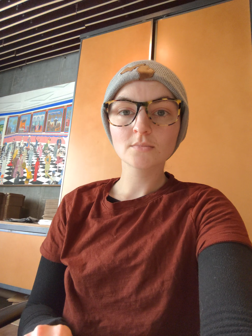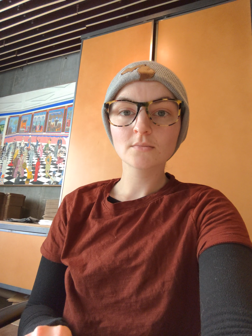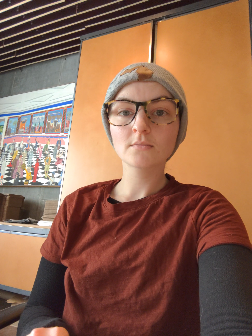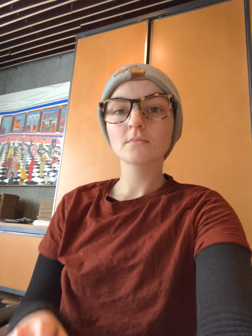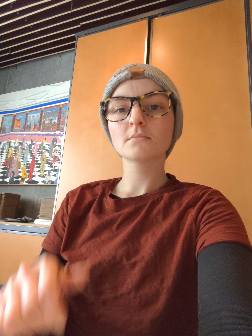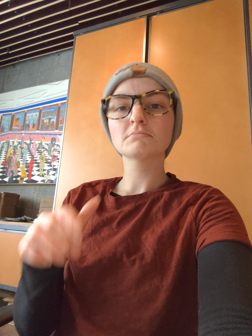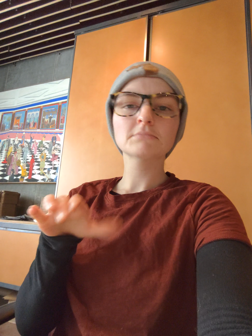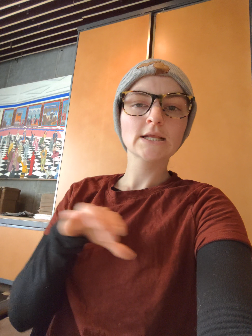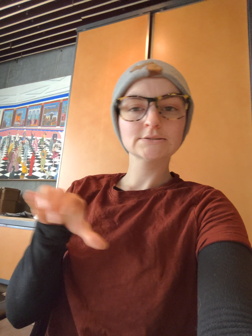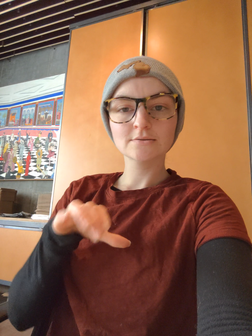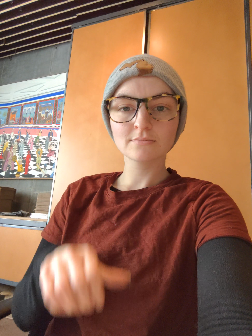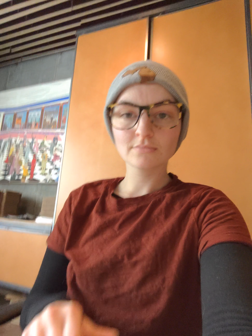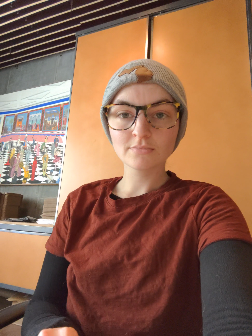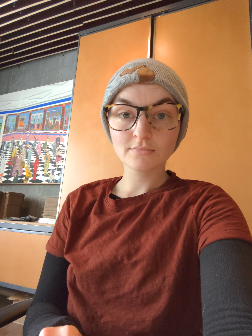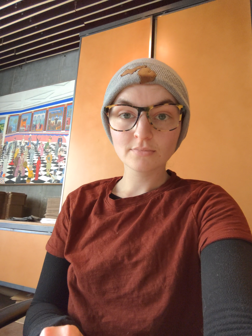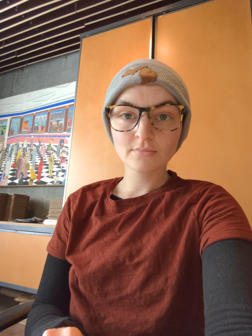pretend